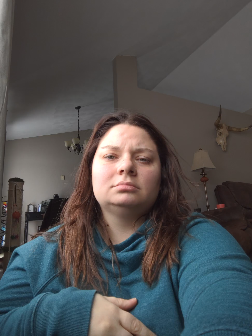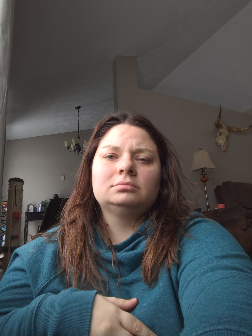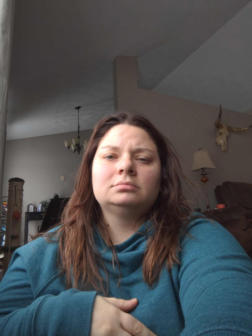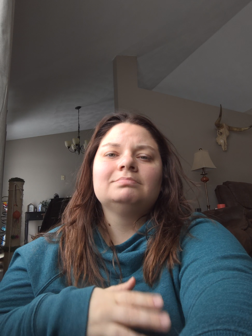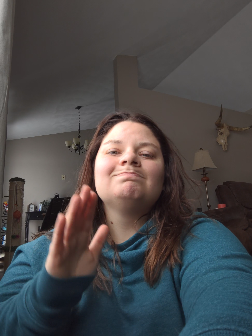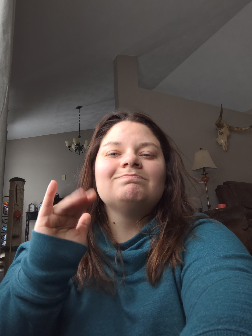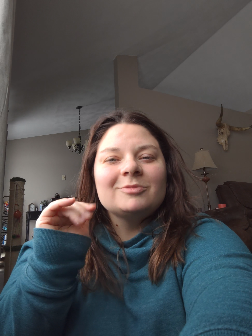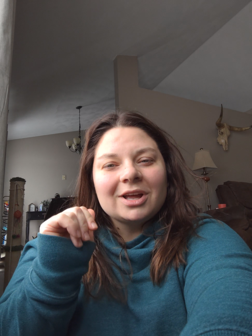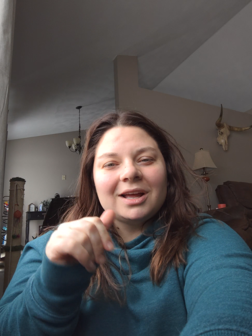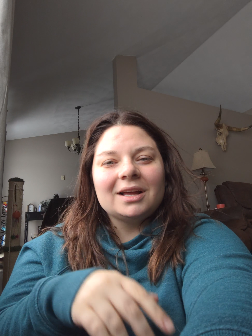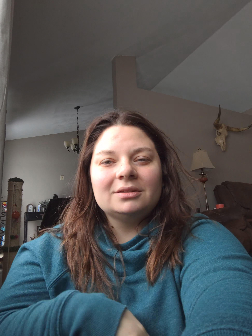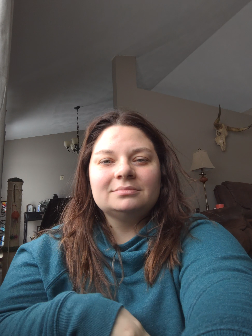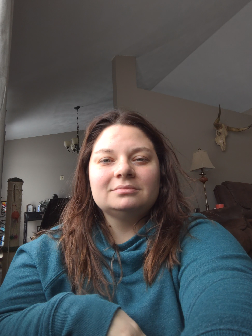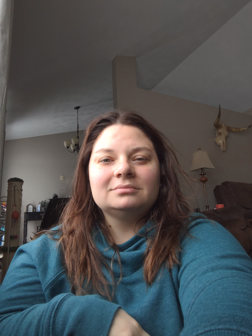bye